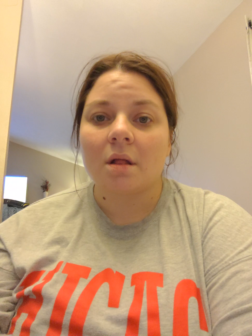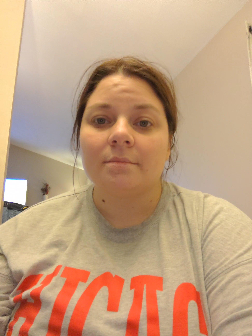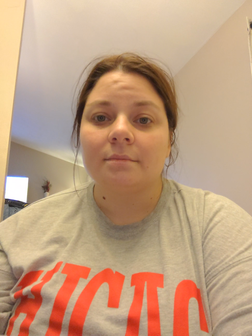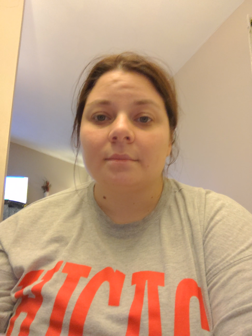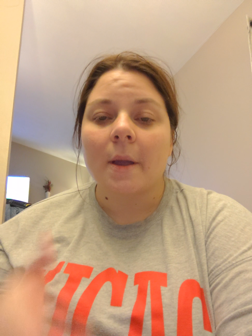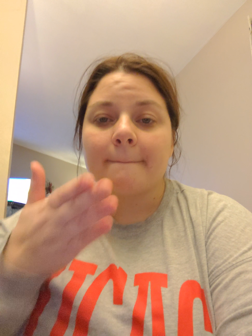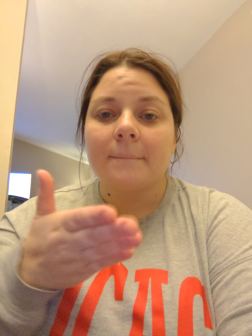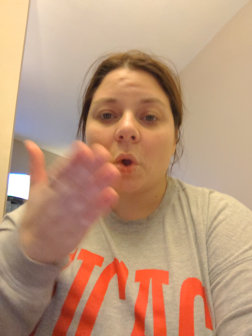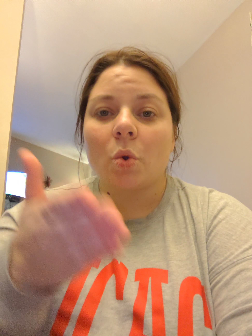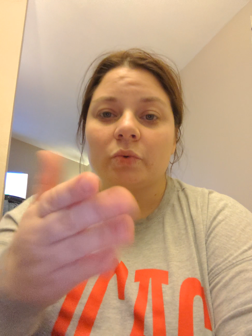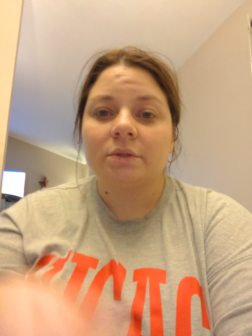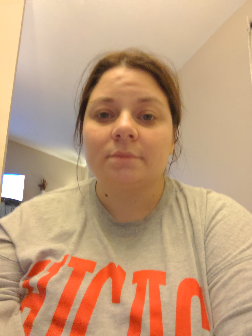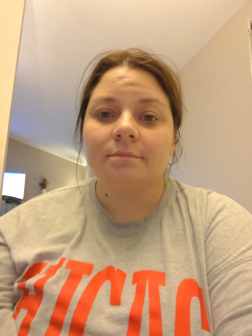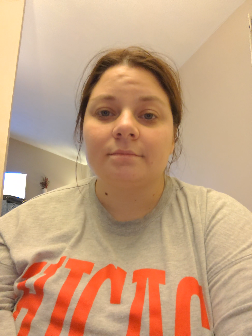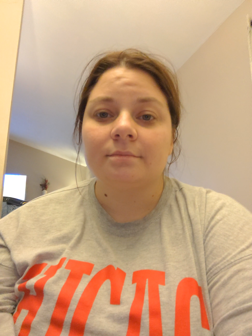boat